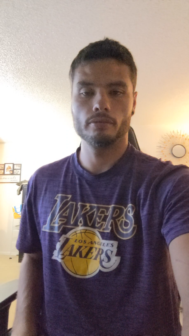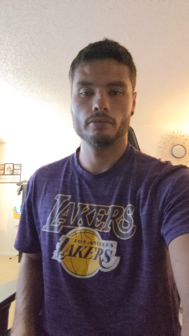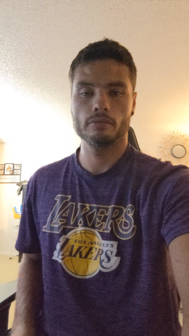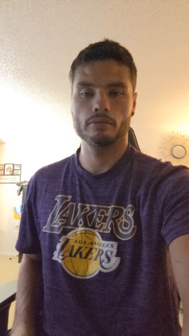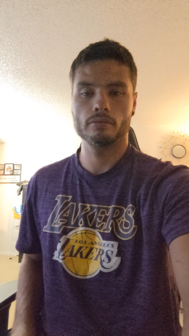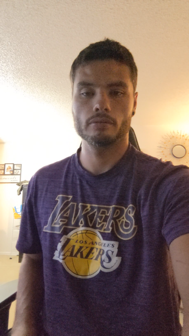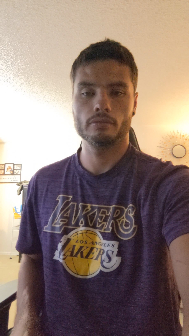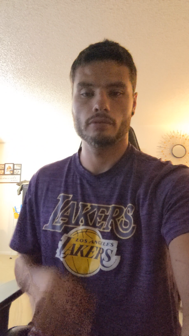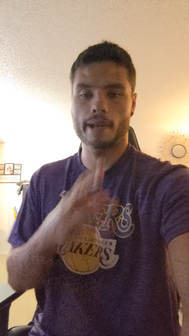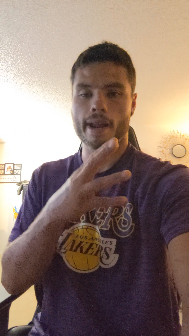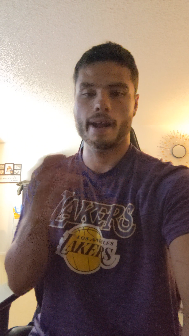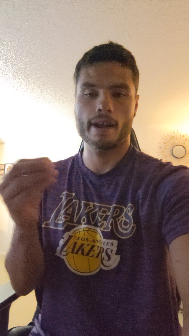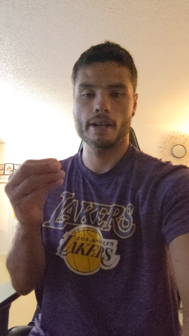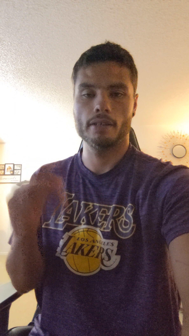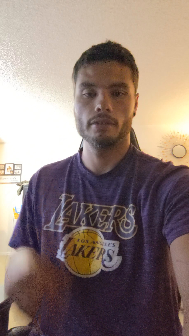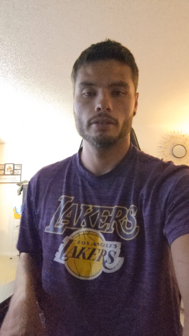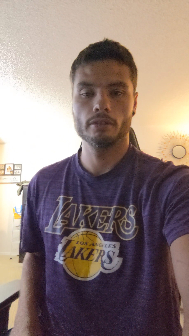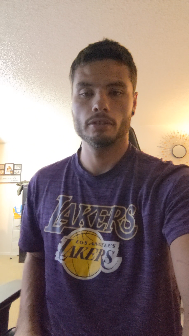and